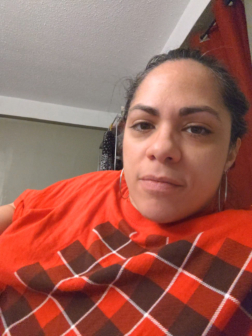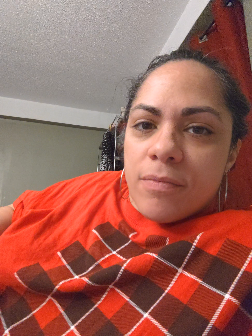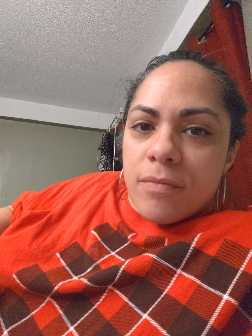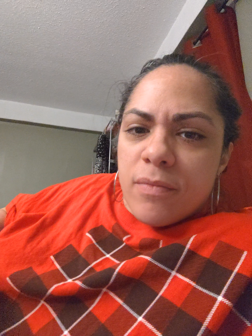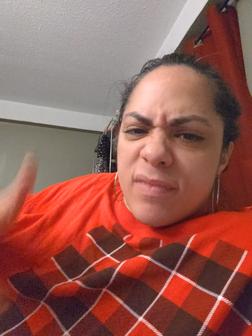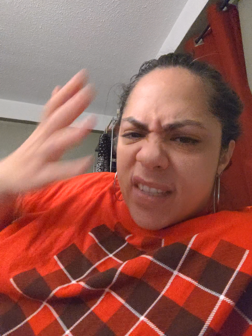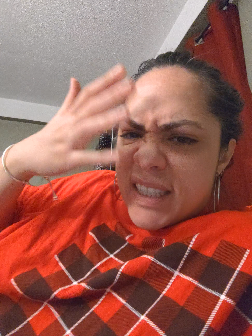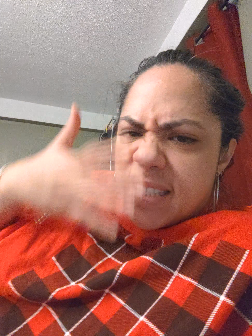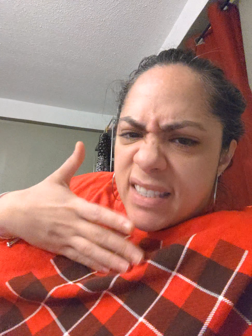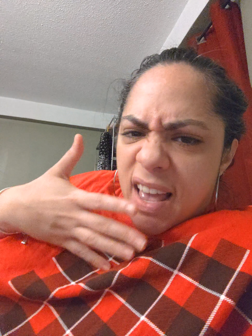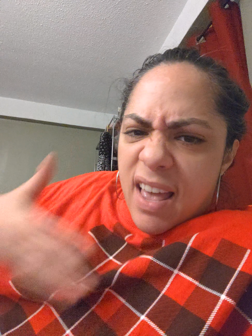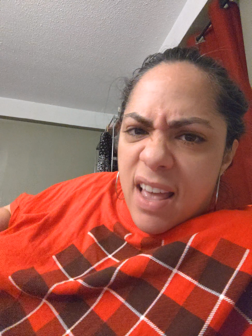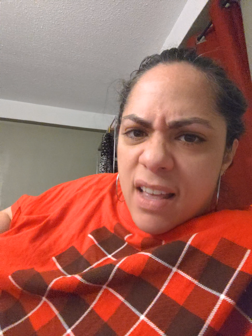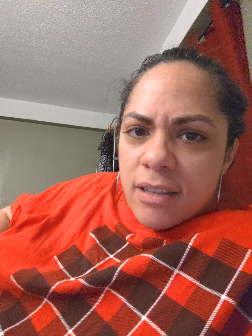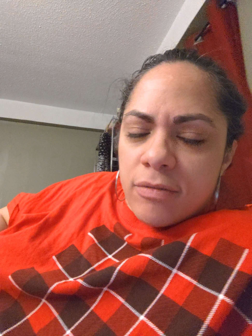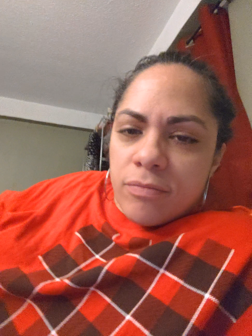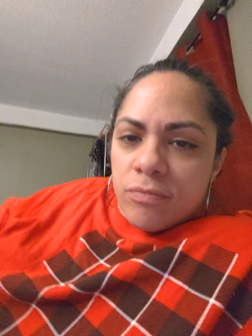sad